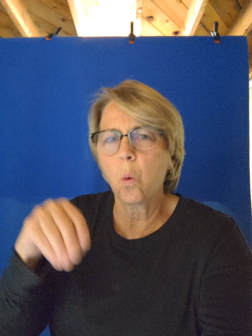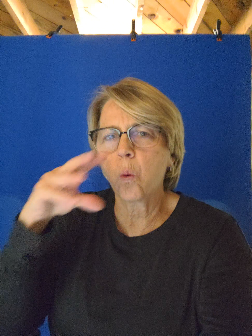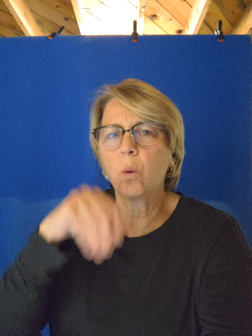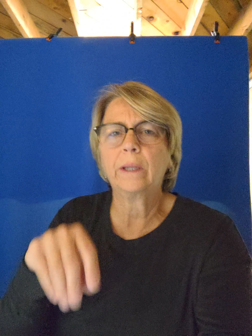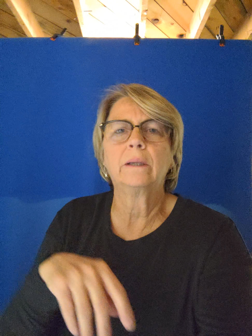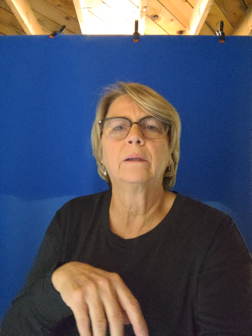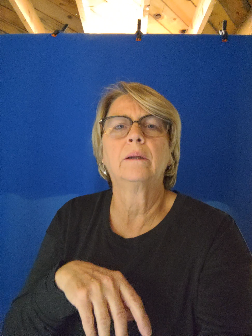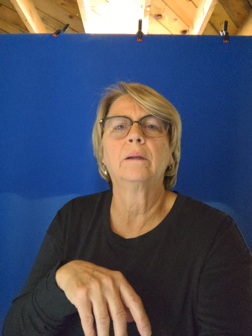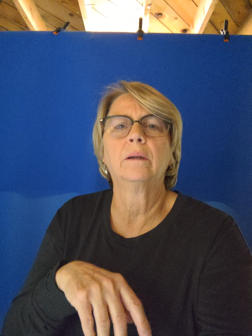story